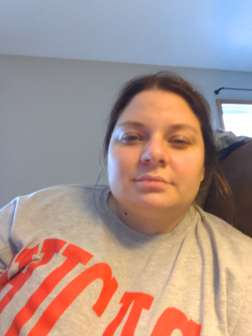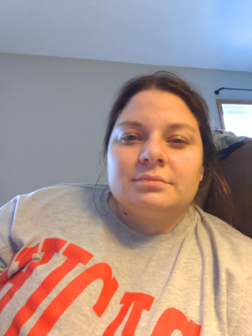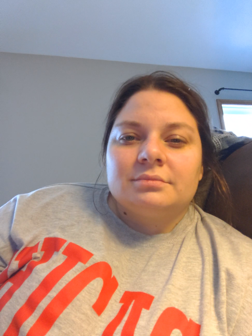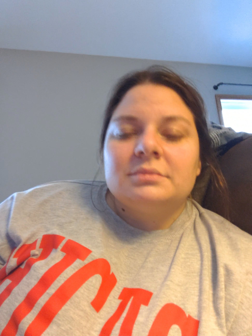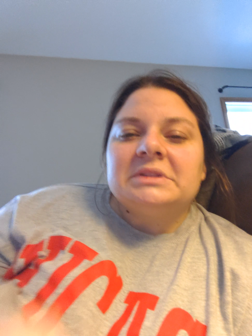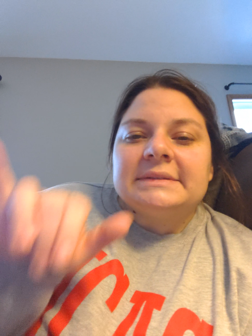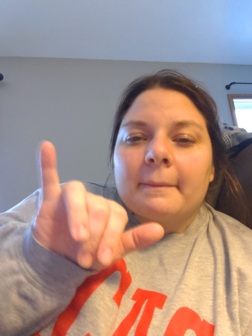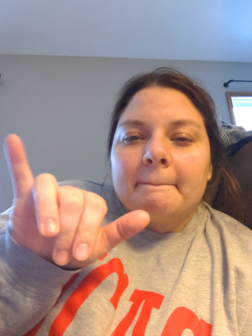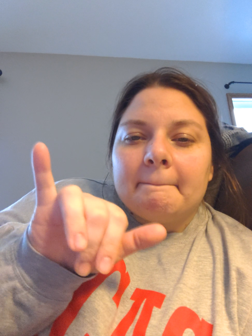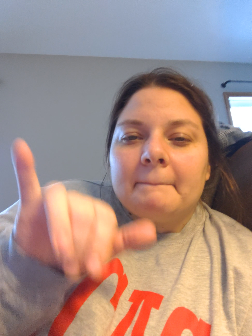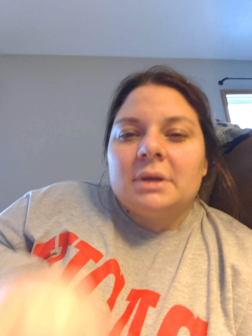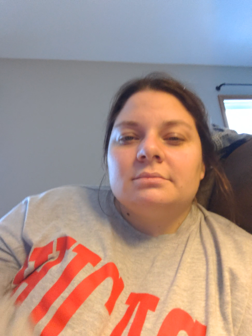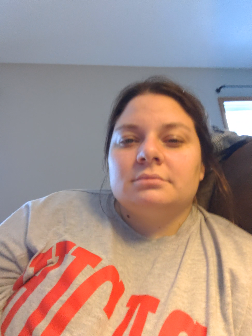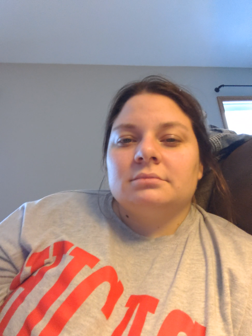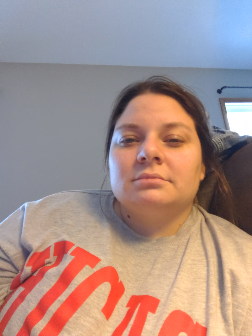same